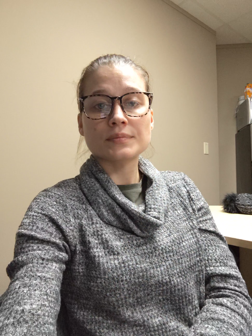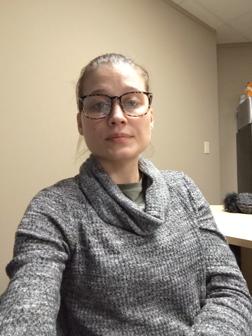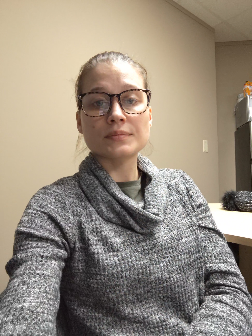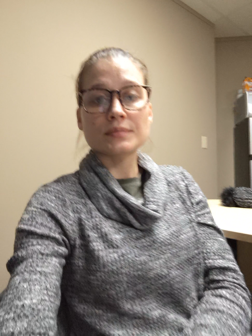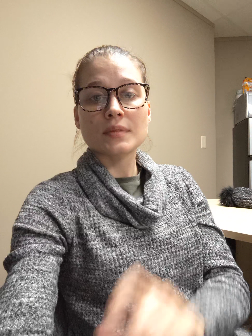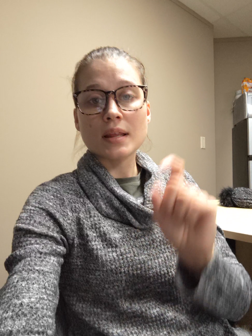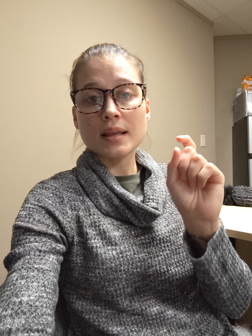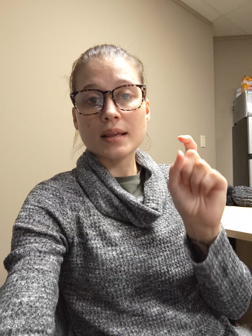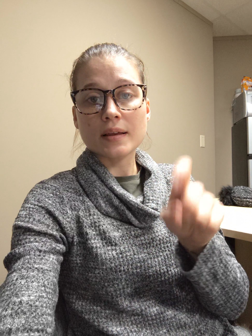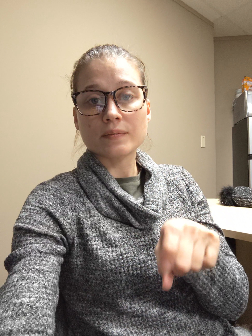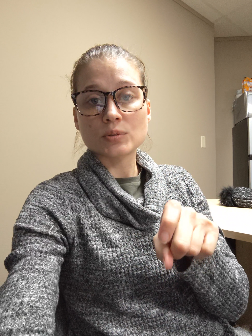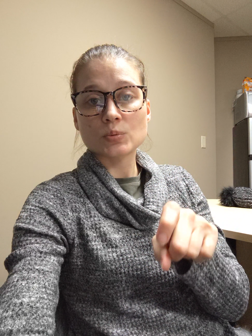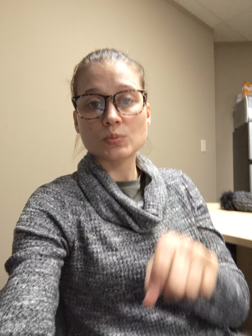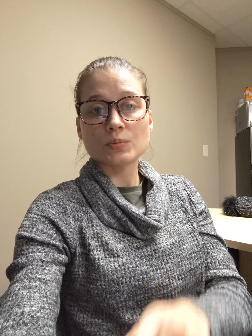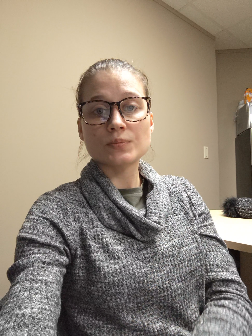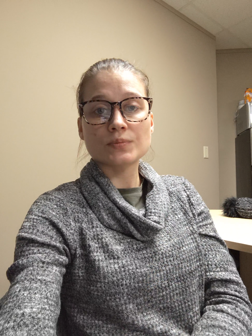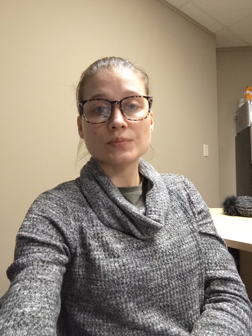have to